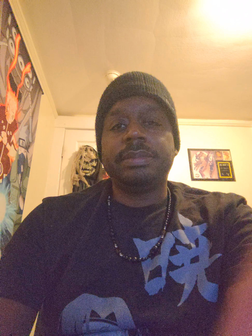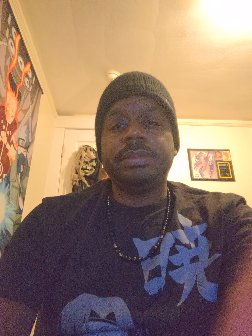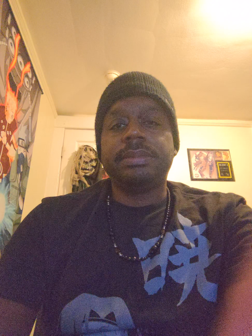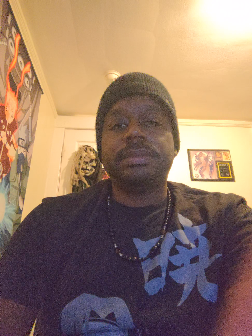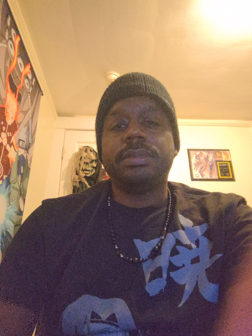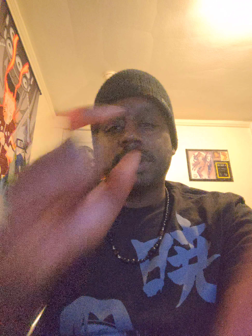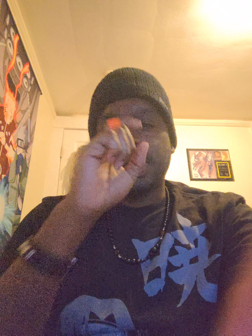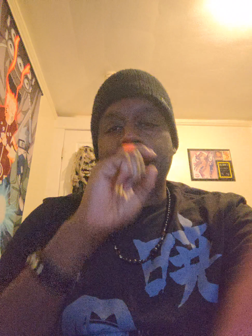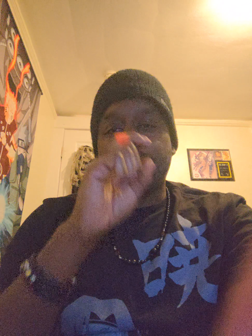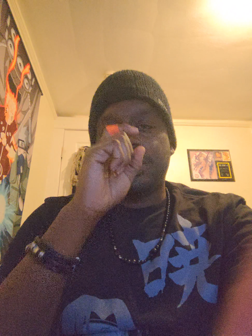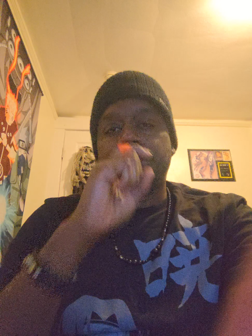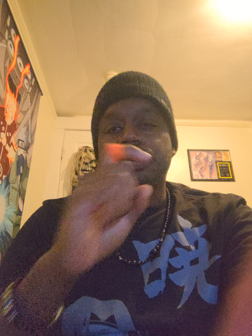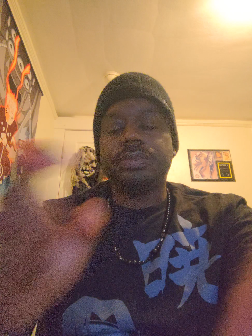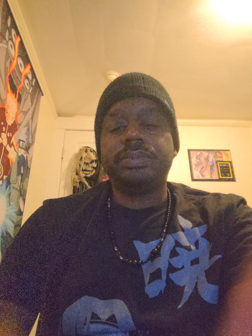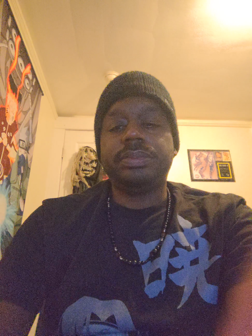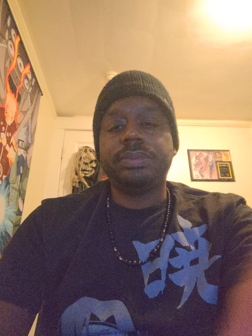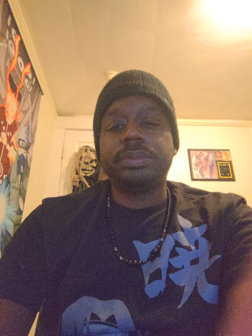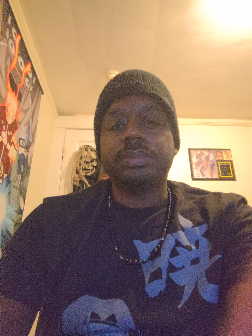doll